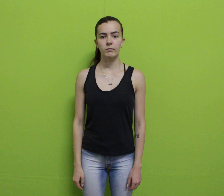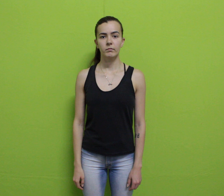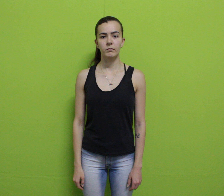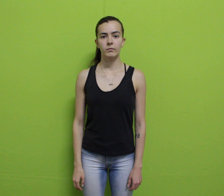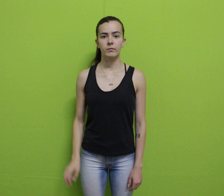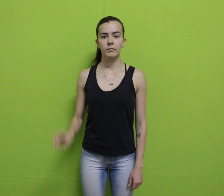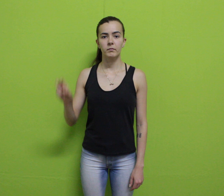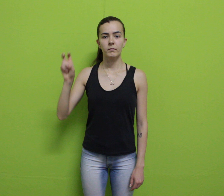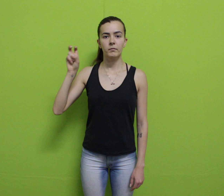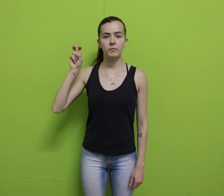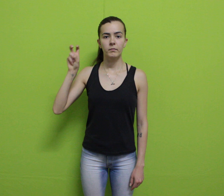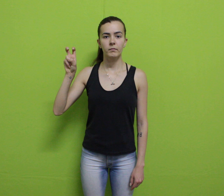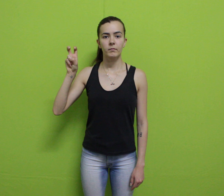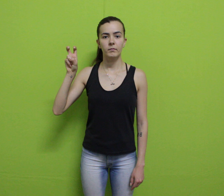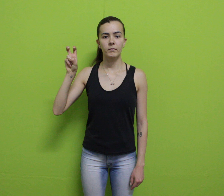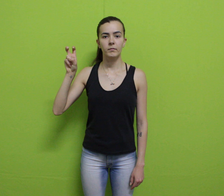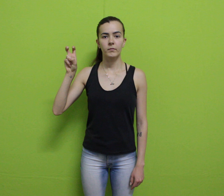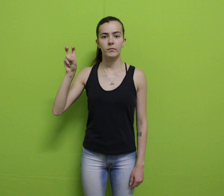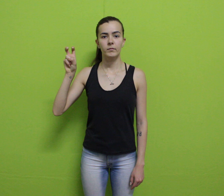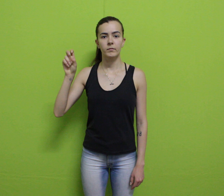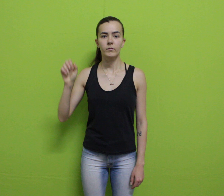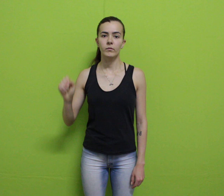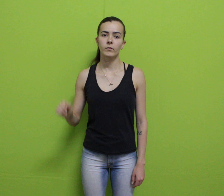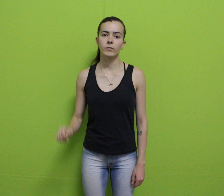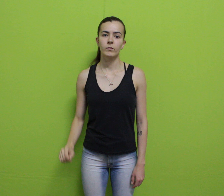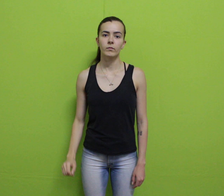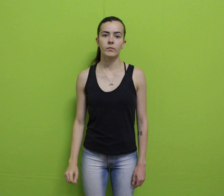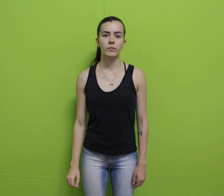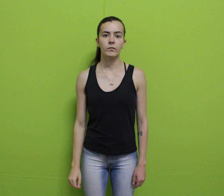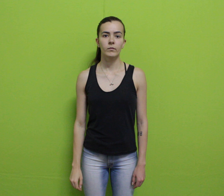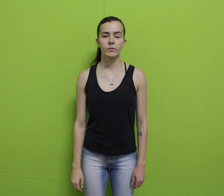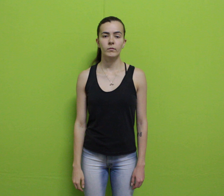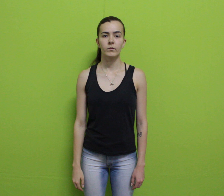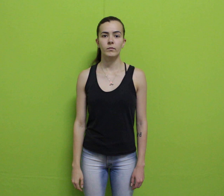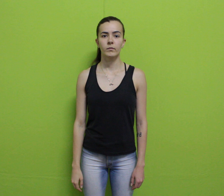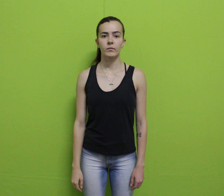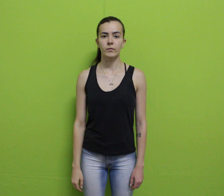cinco